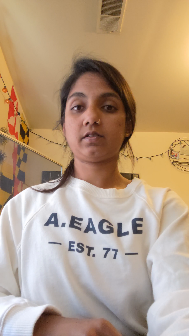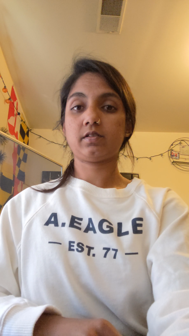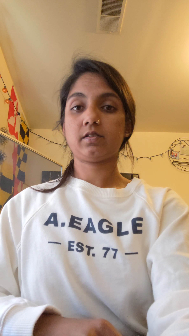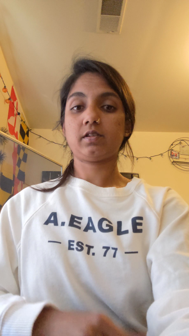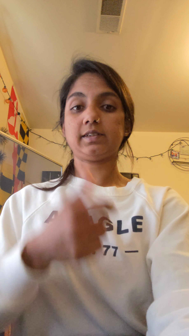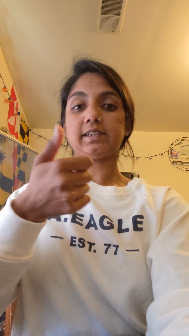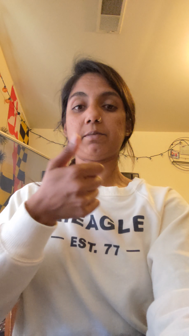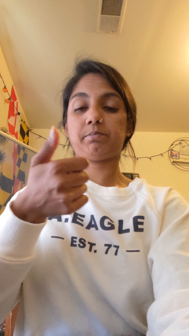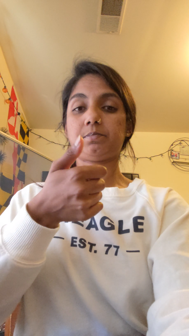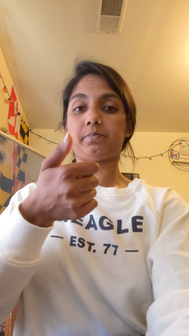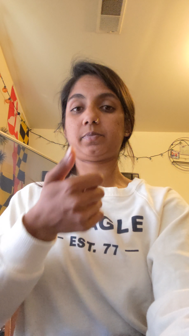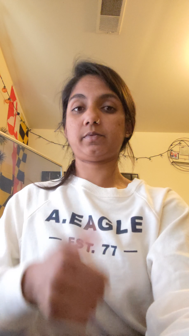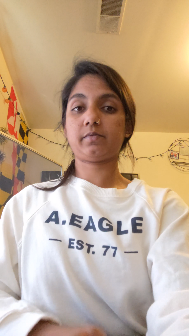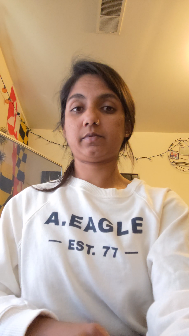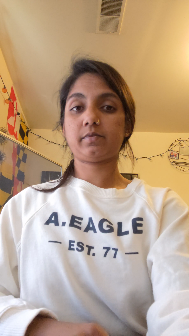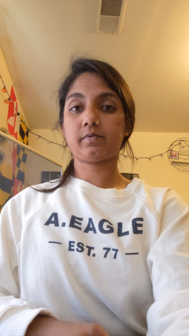game